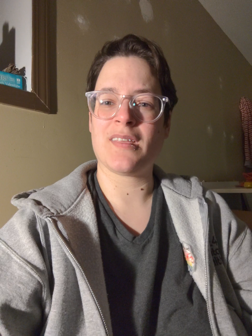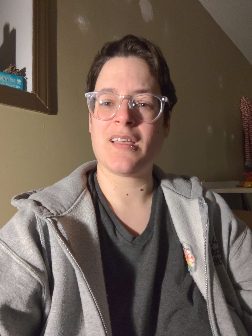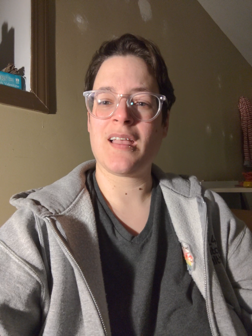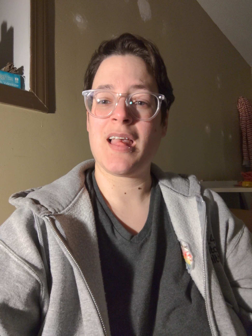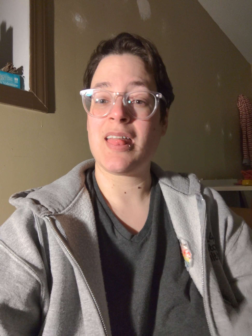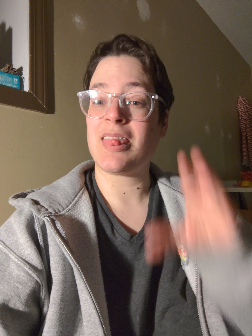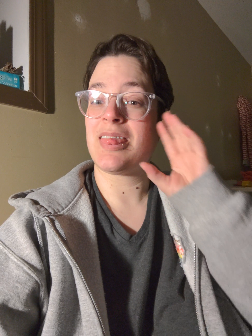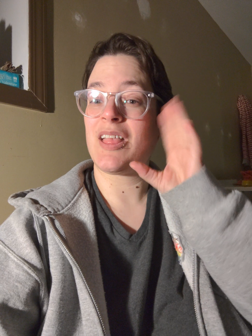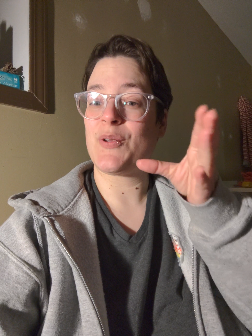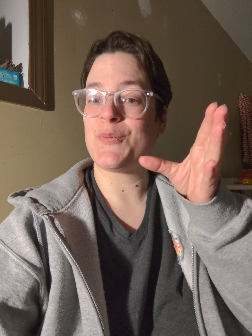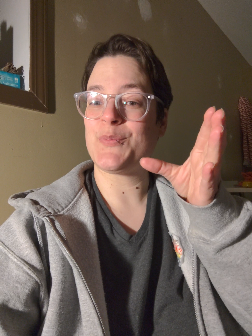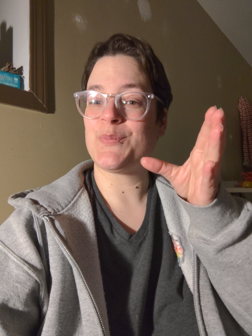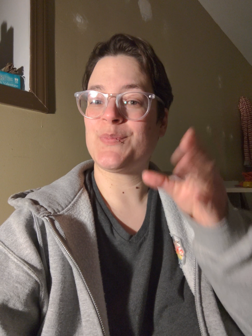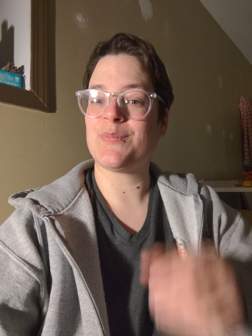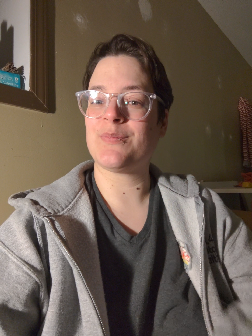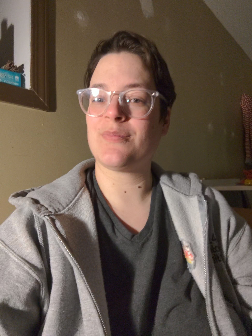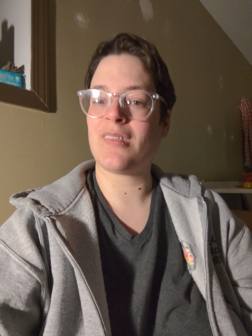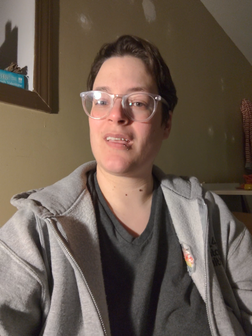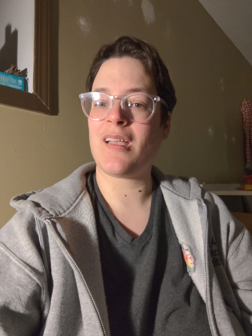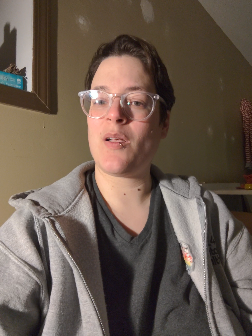hello